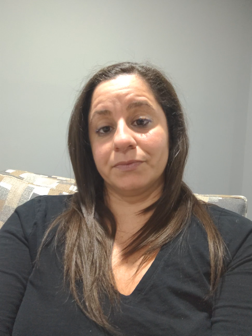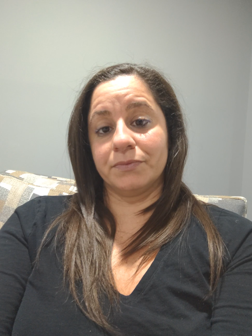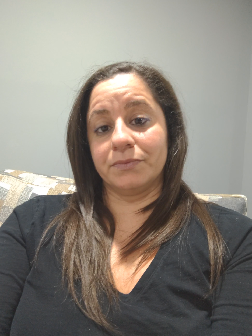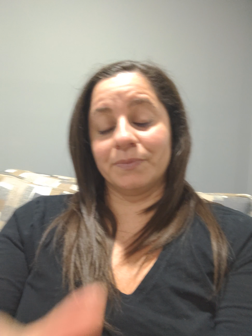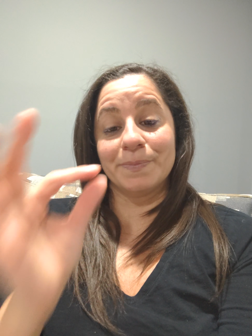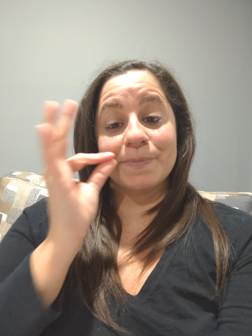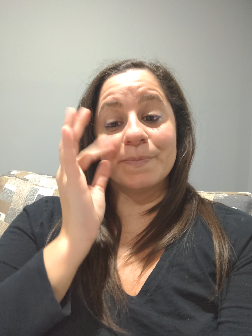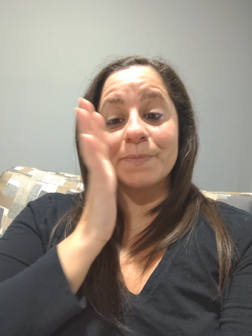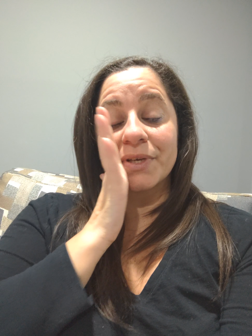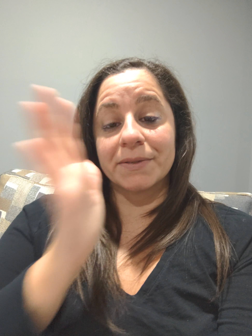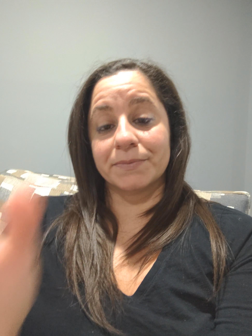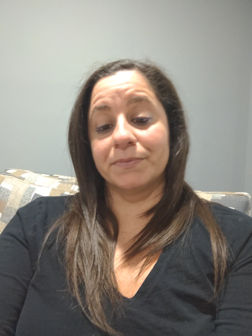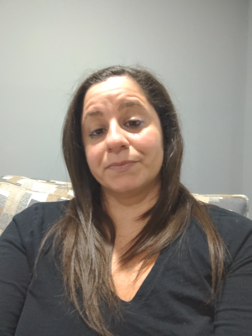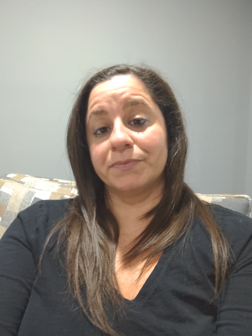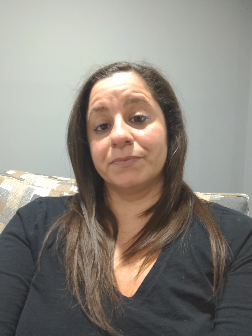bee